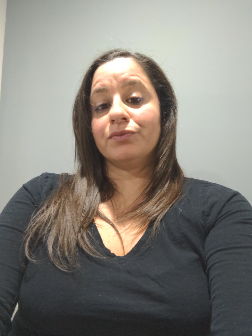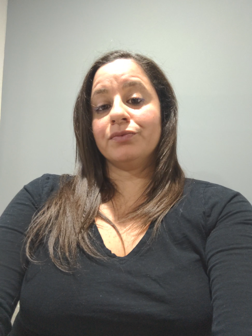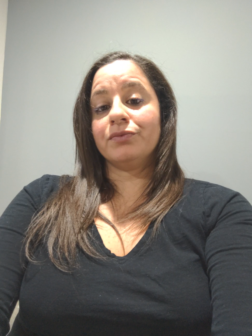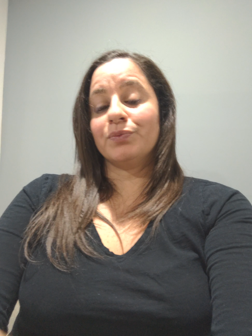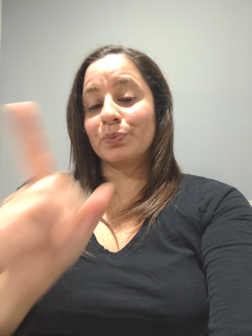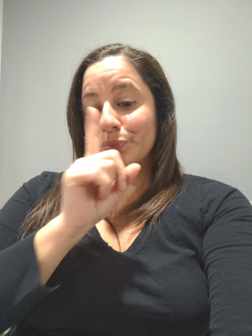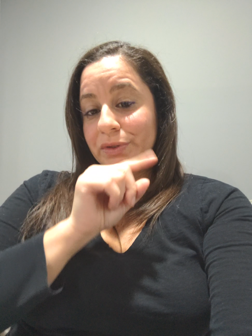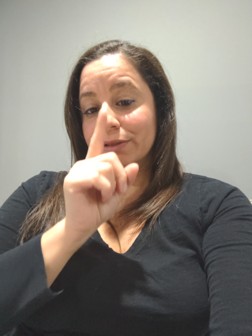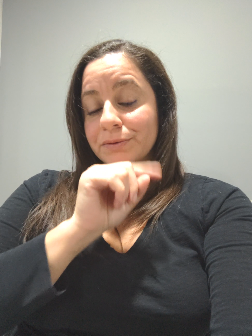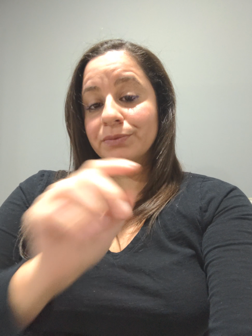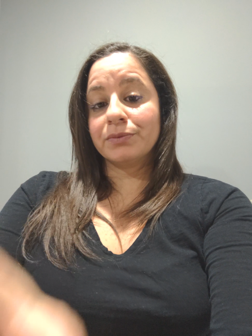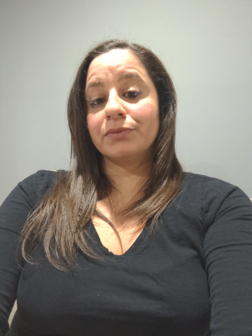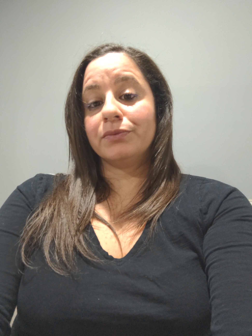pretend